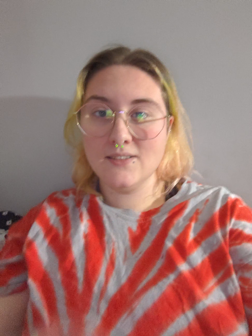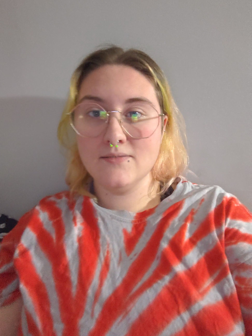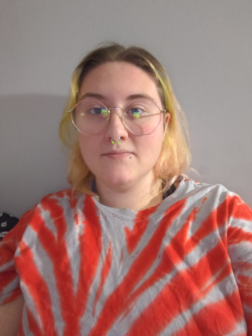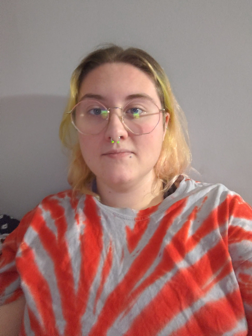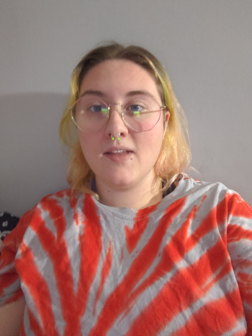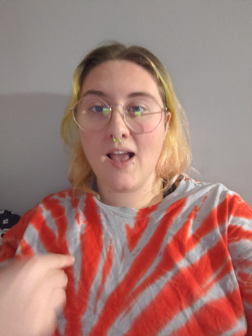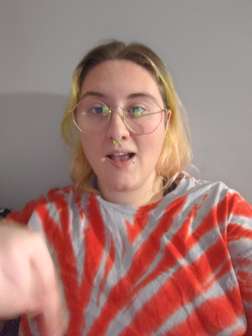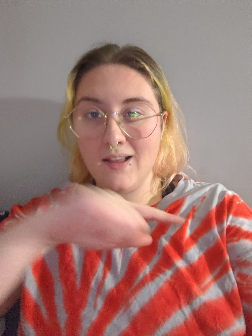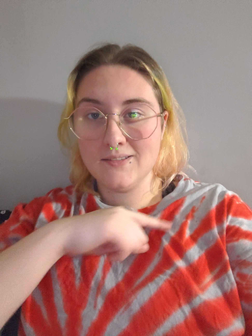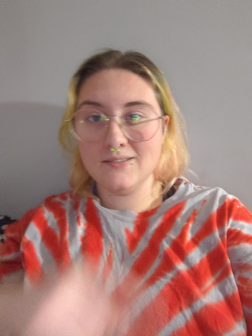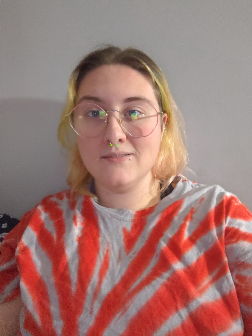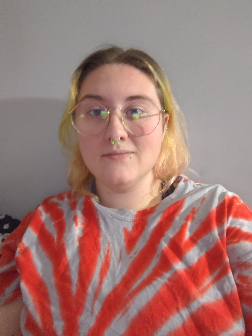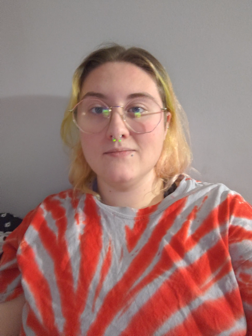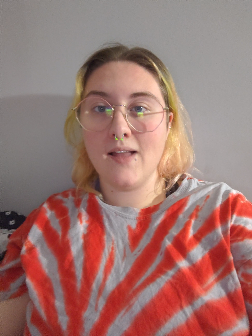we